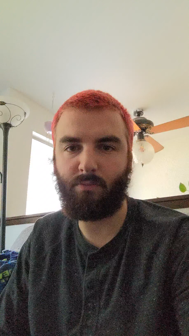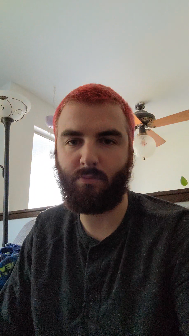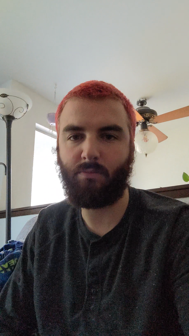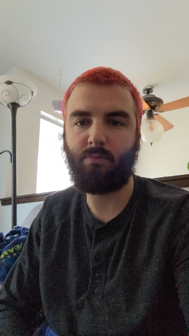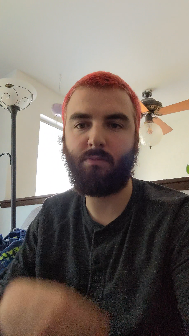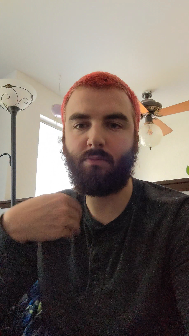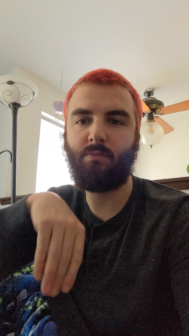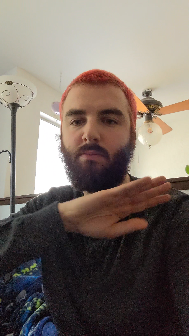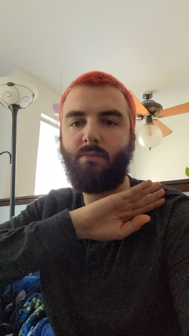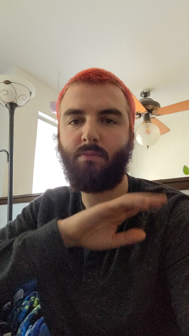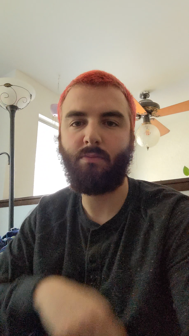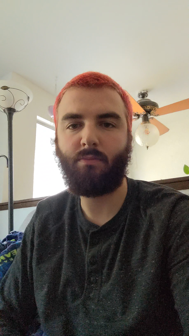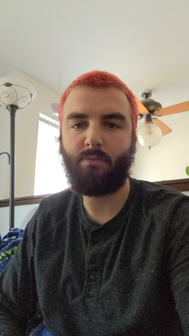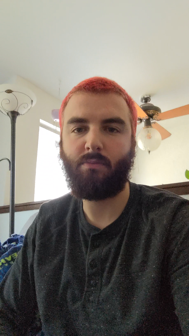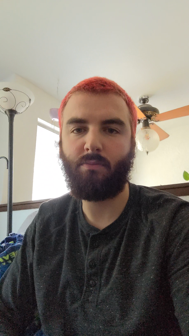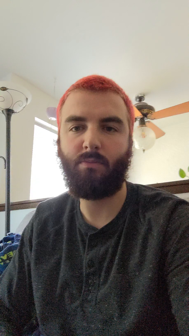scarf